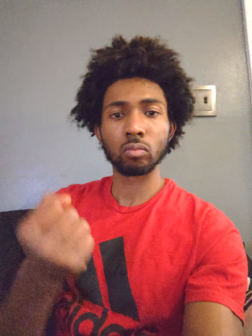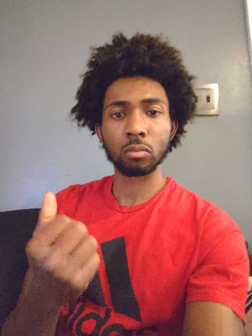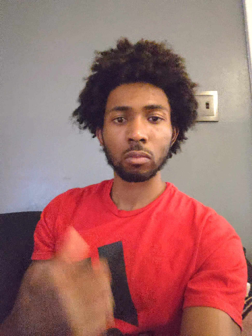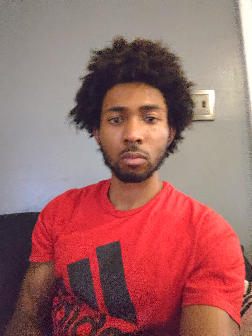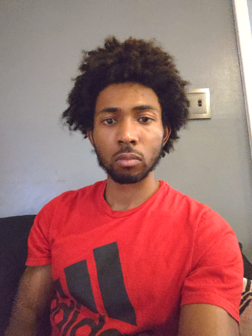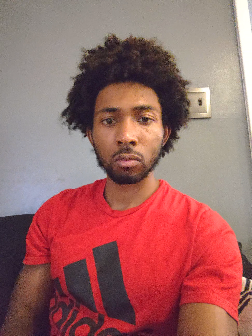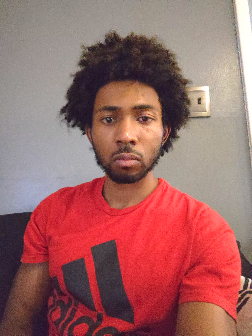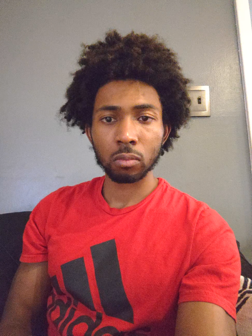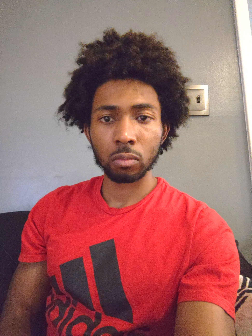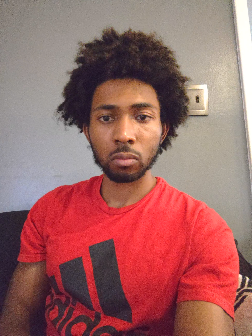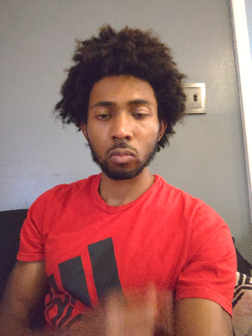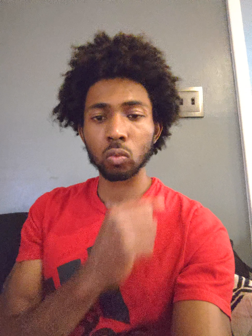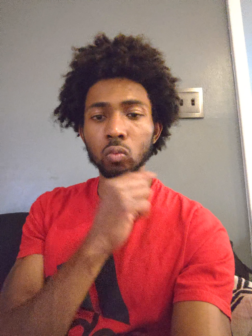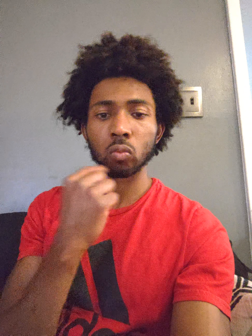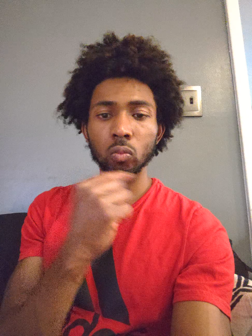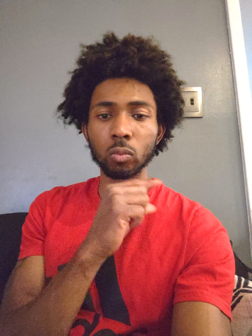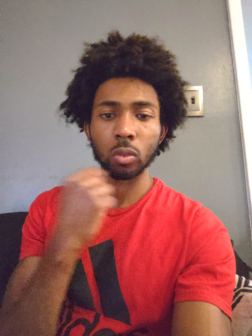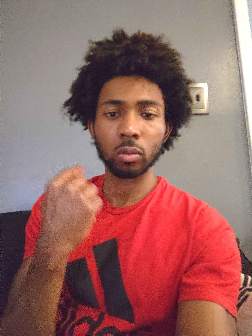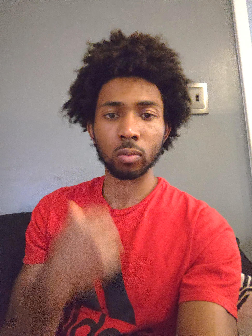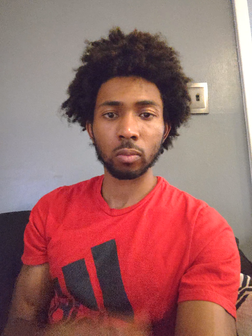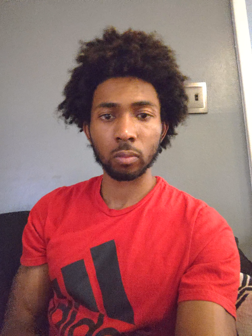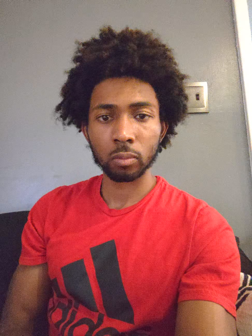glue